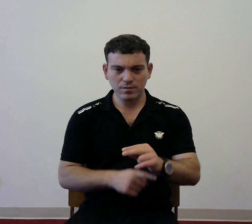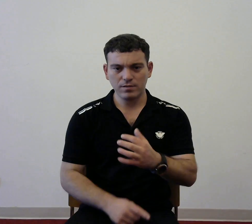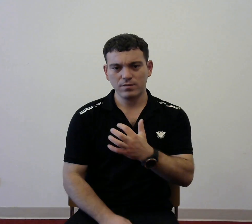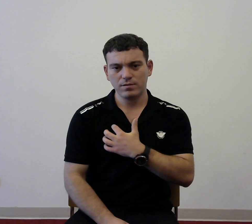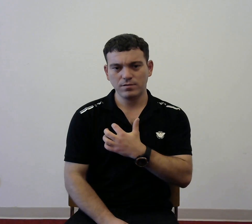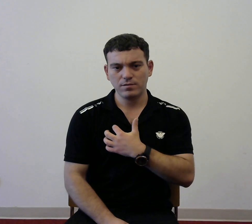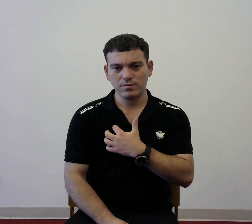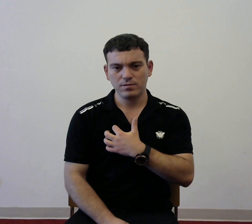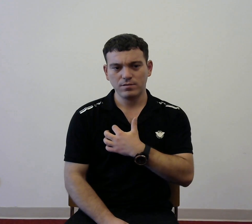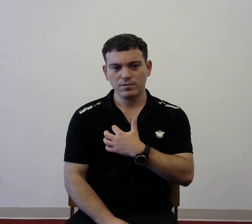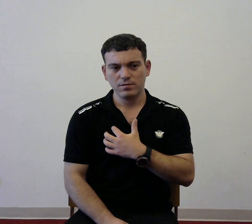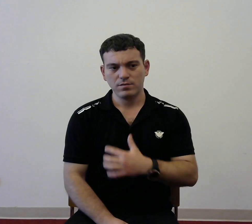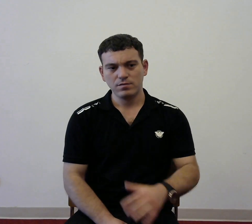istəmək